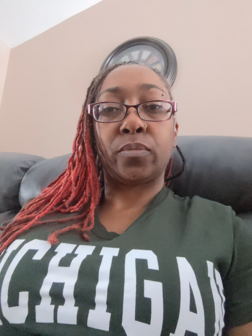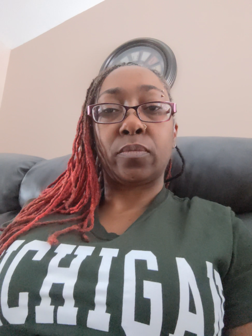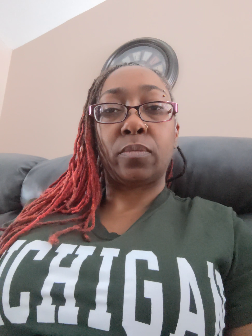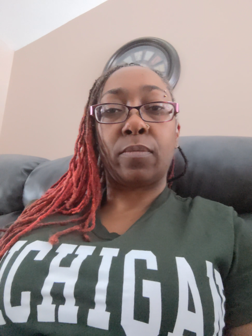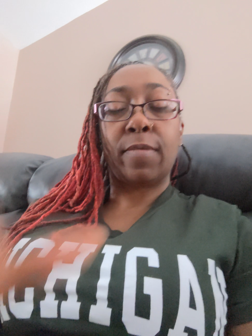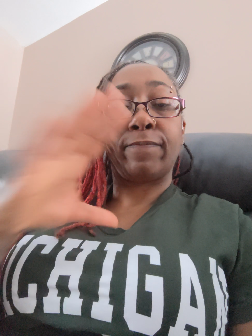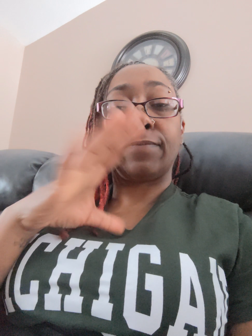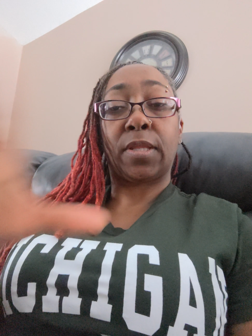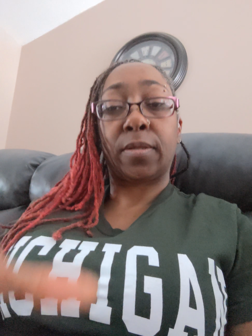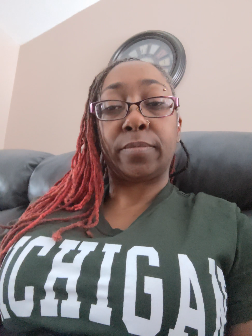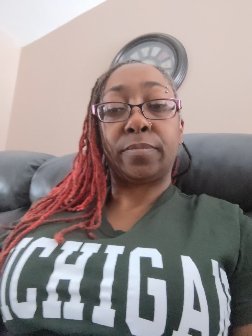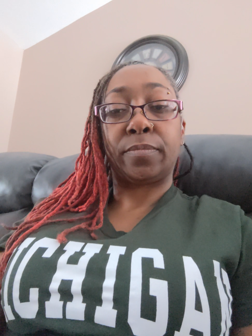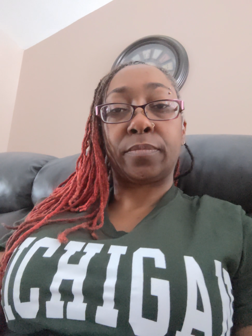fine